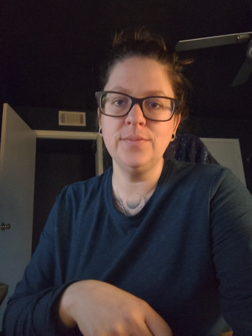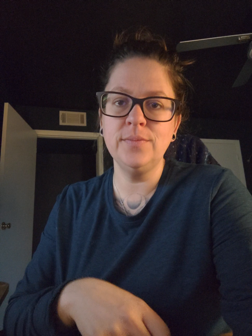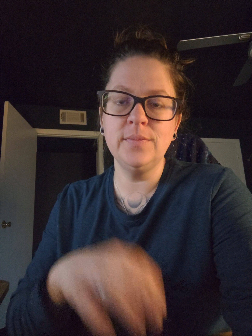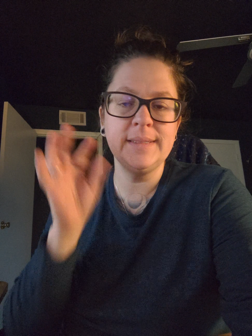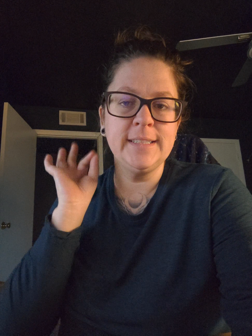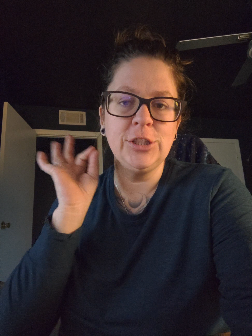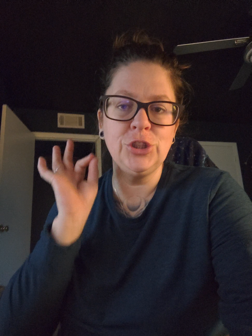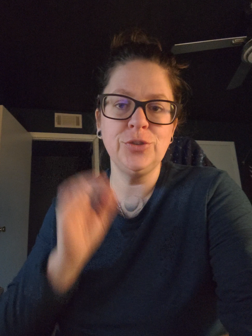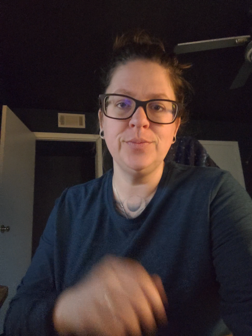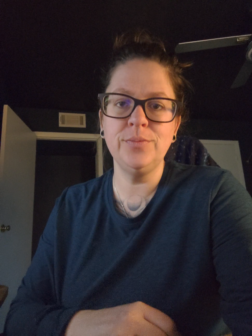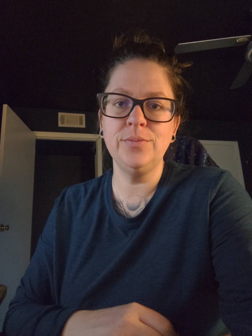hair